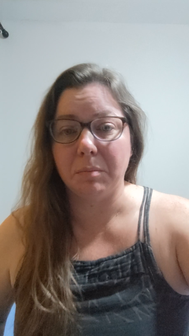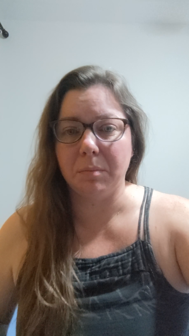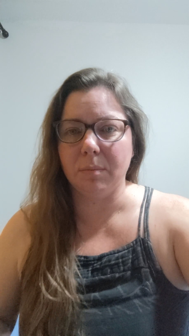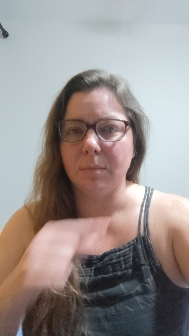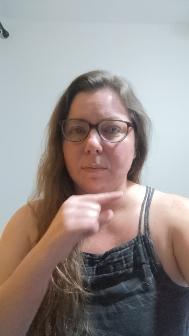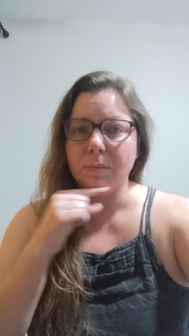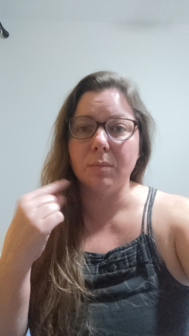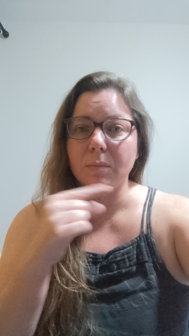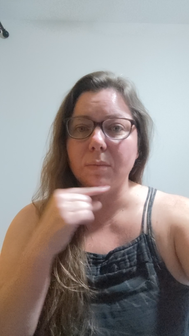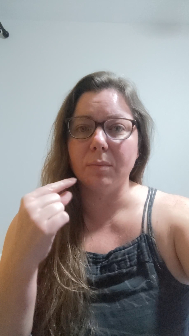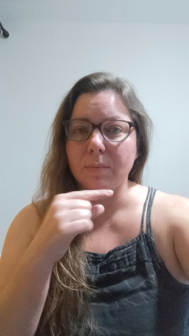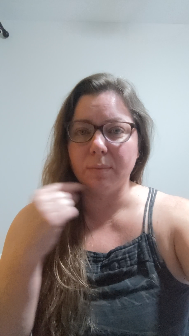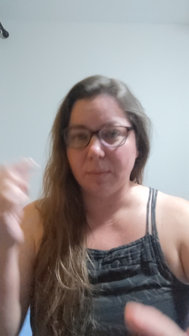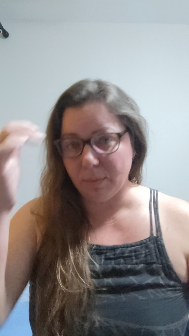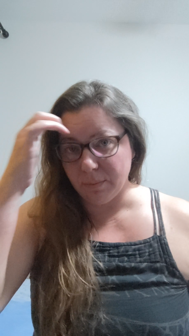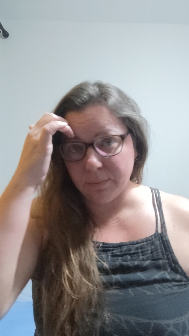glue